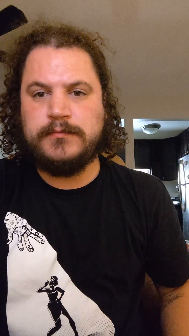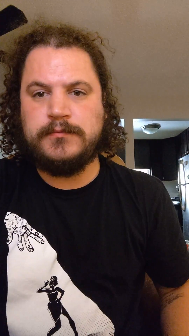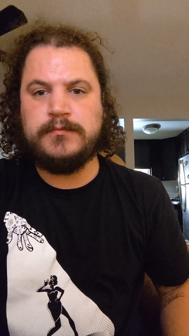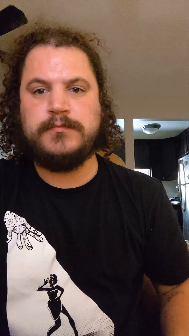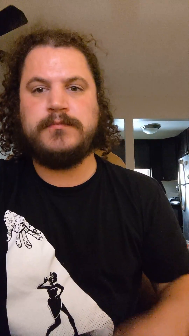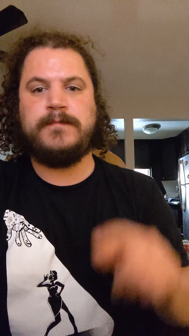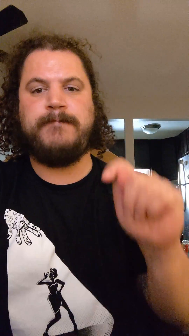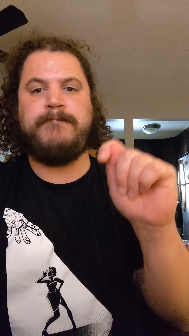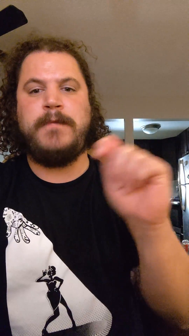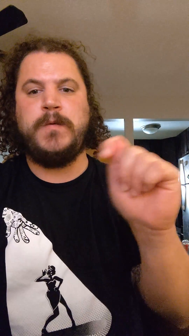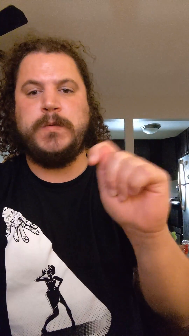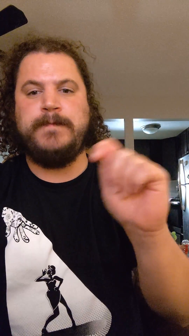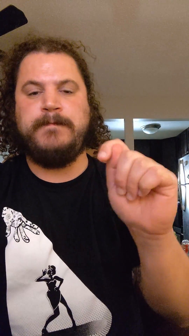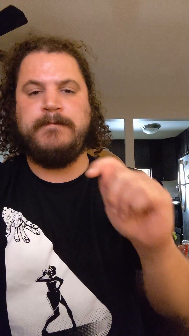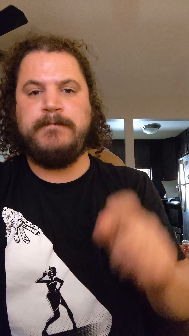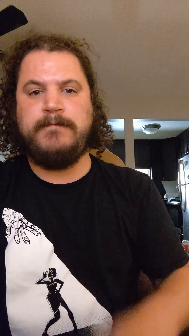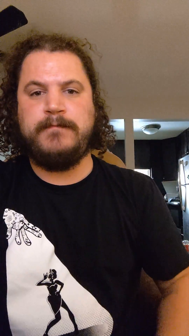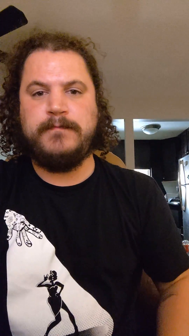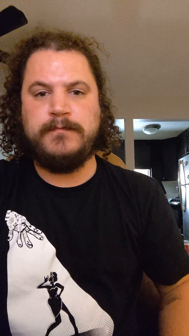bathroom